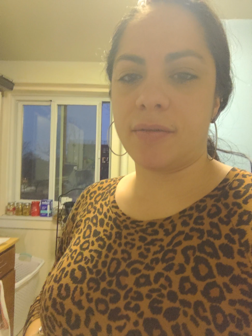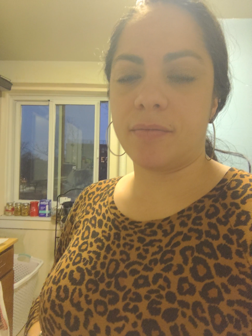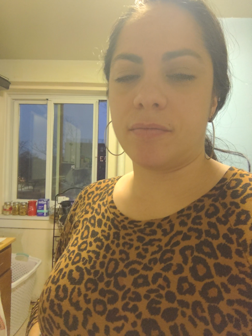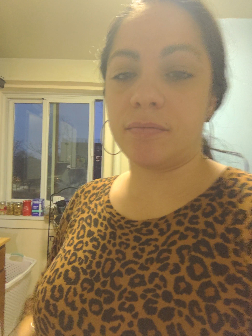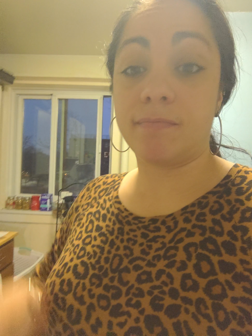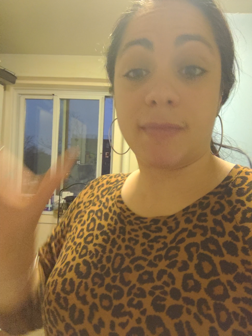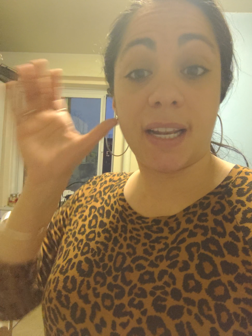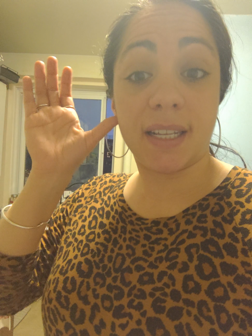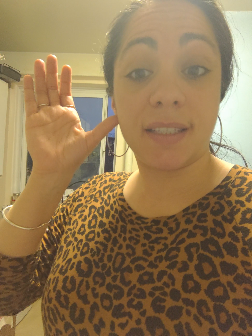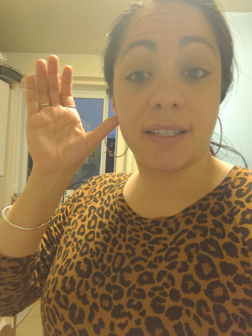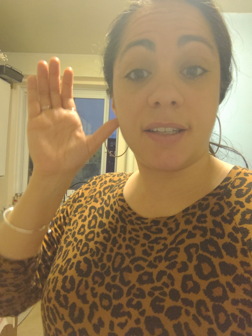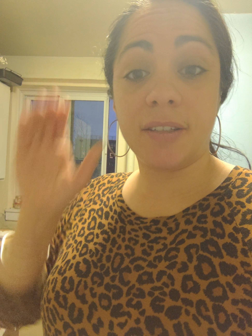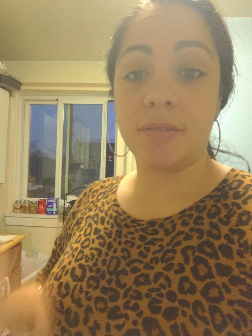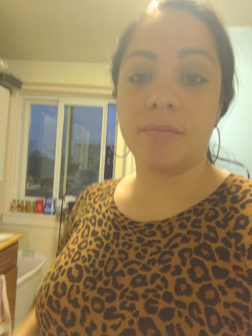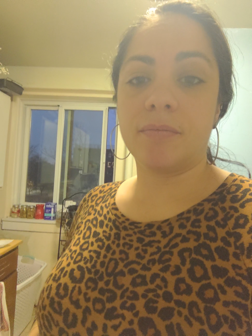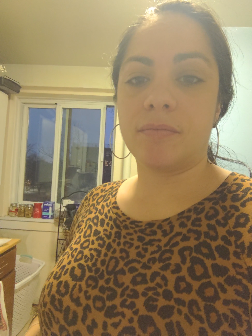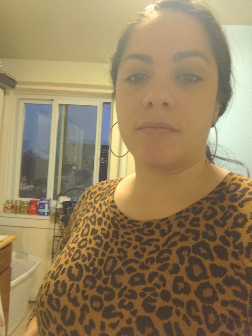listen